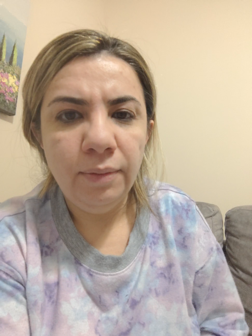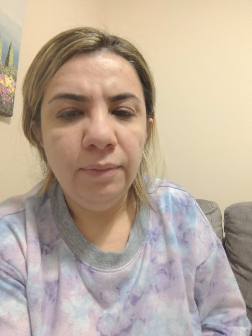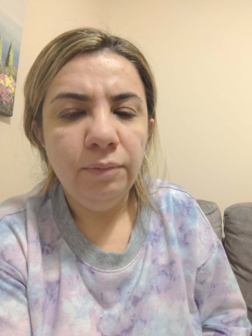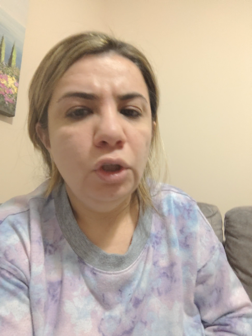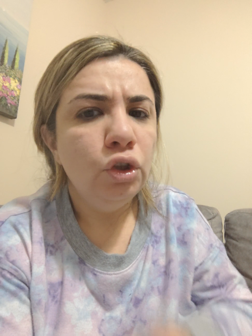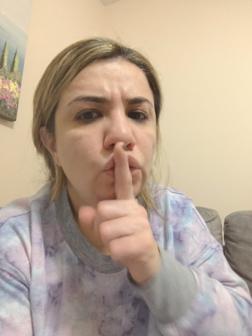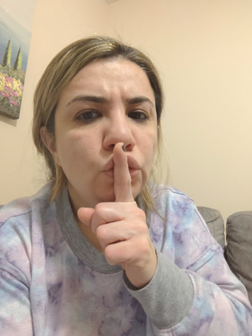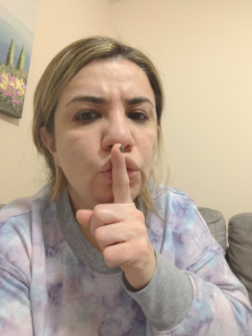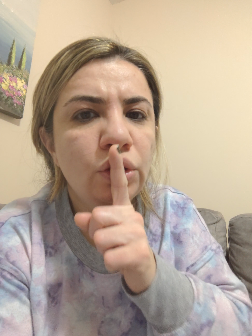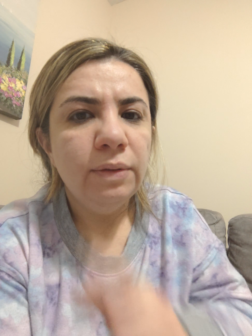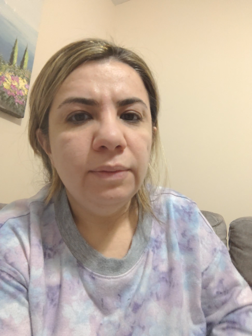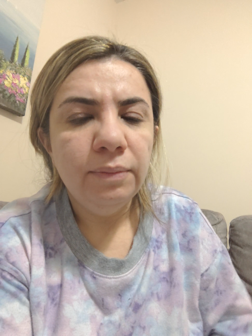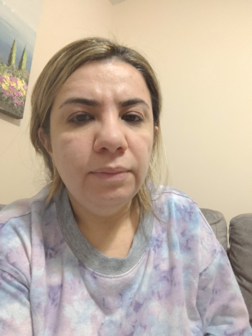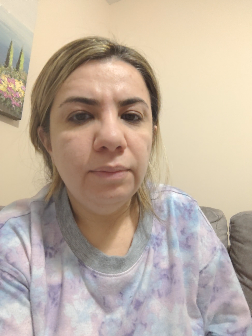shhh